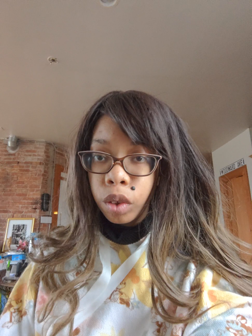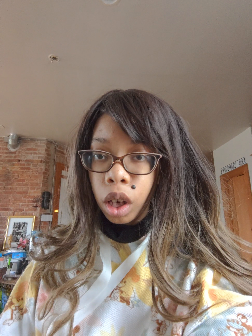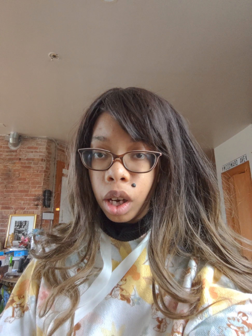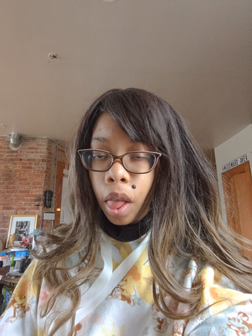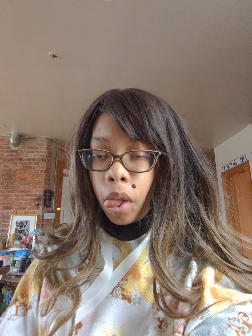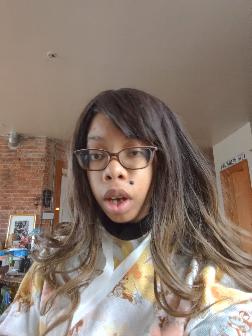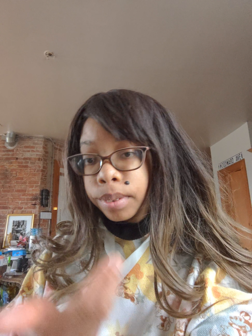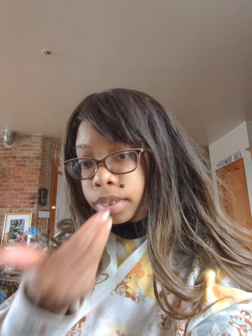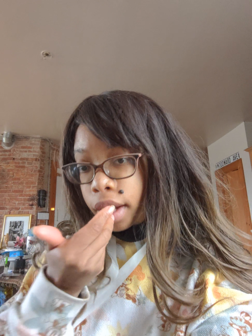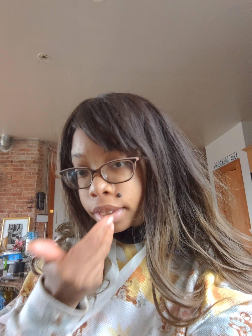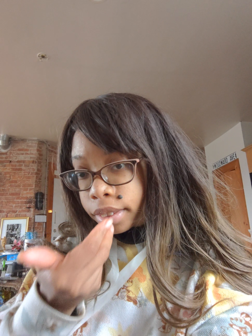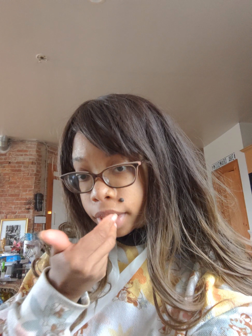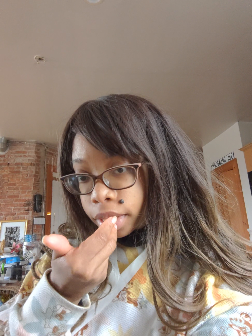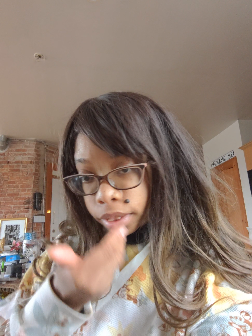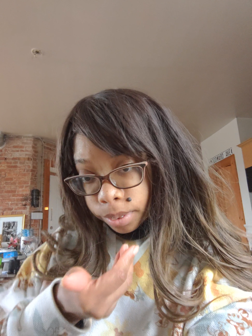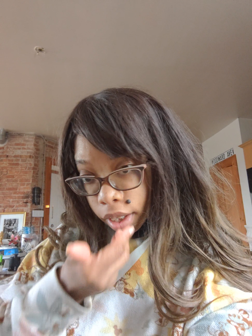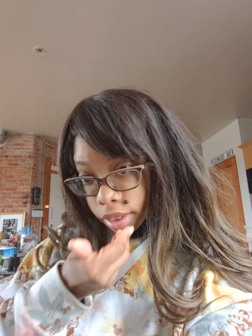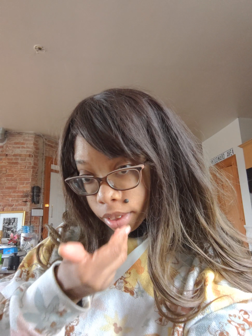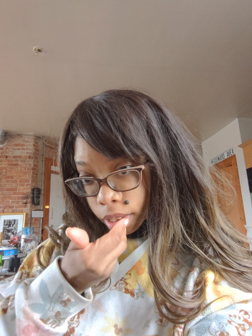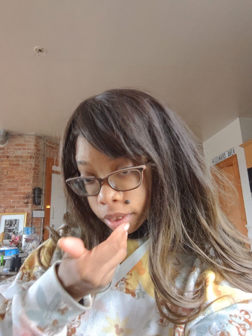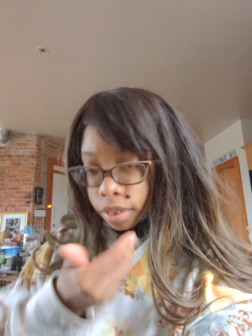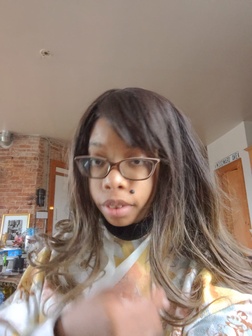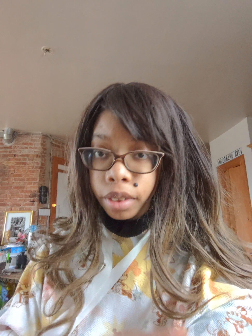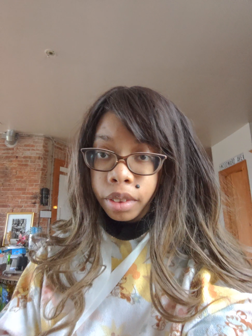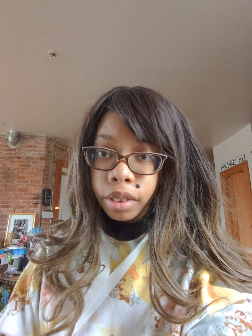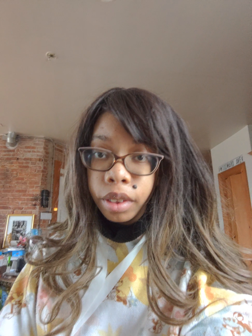pizza